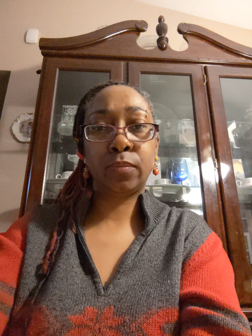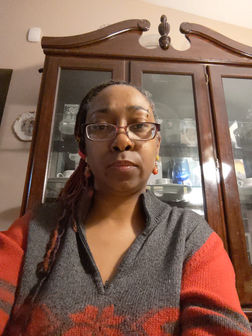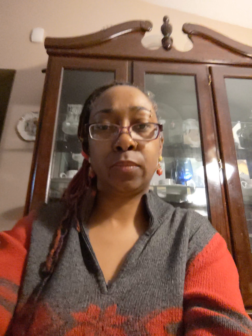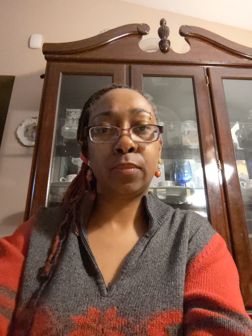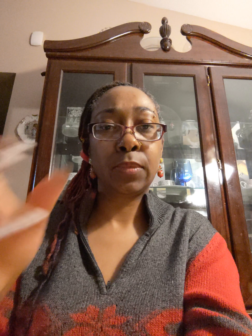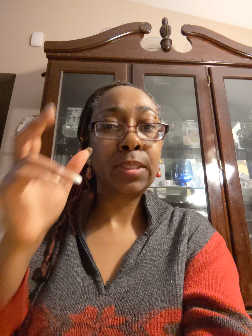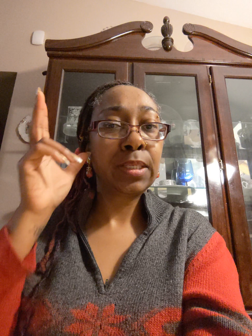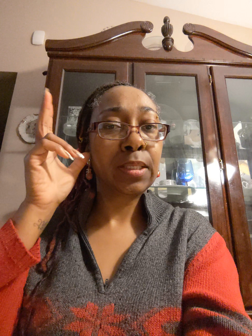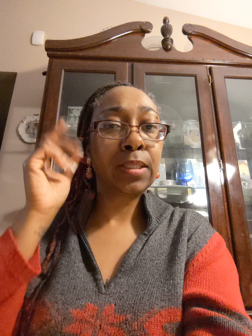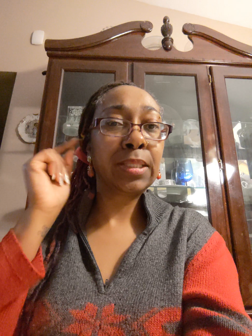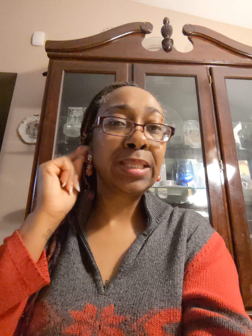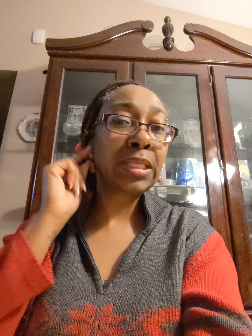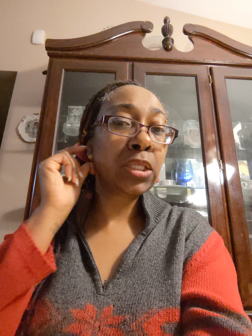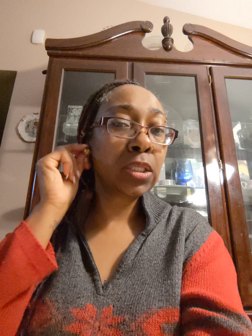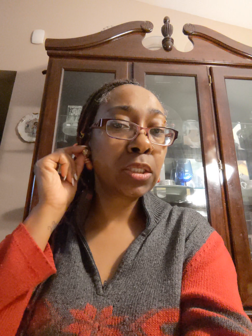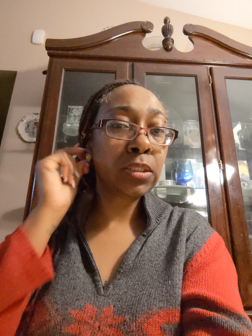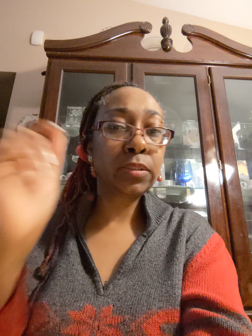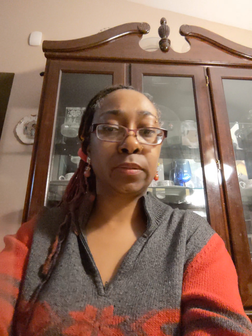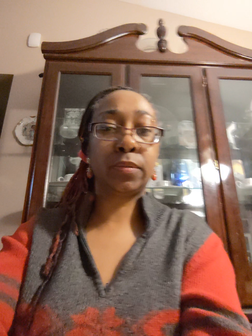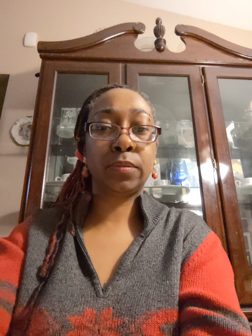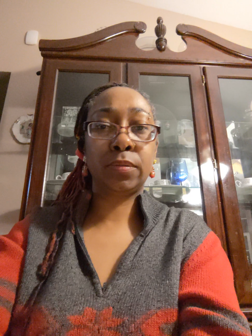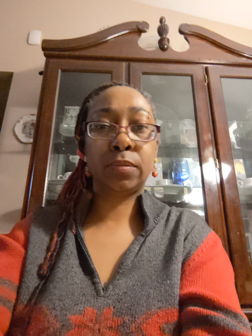ear